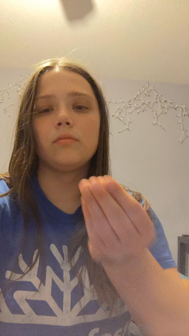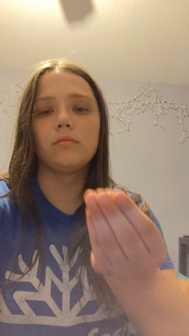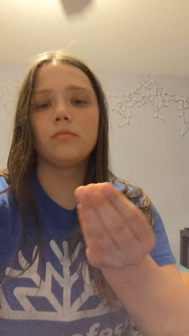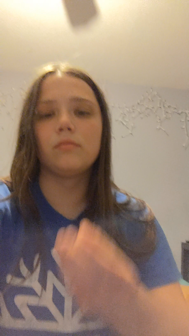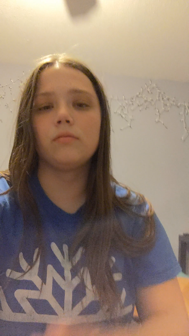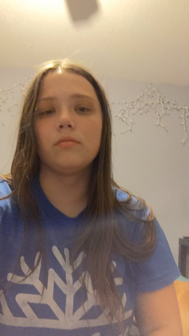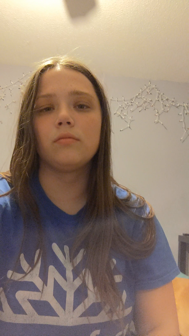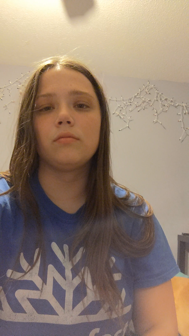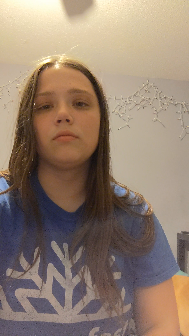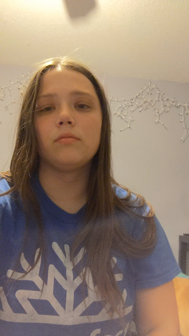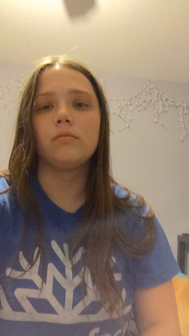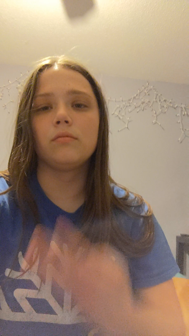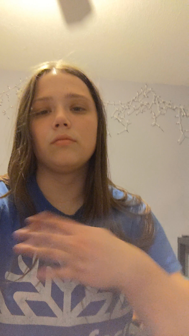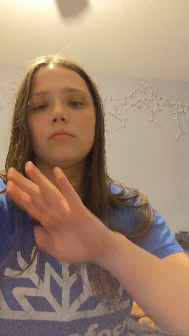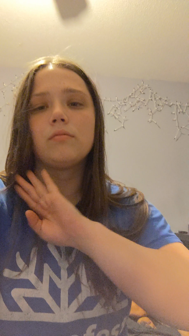scarf